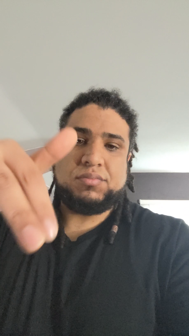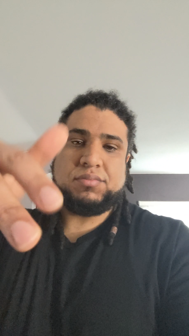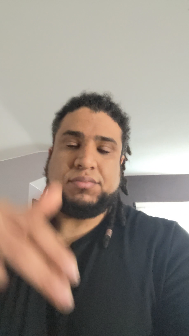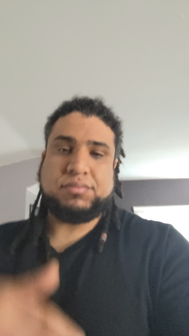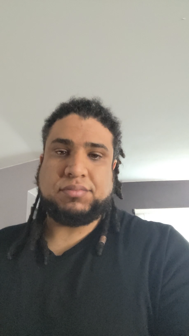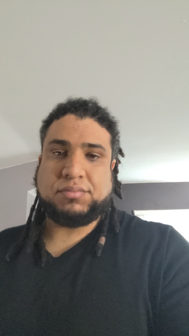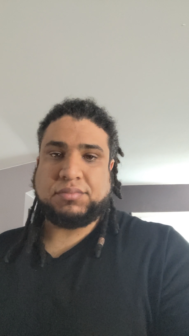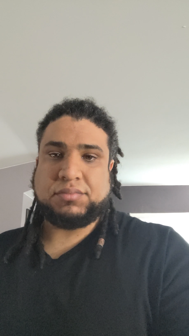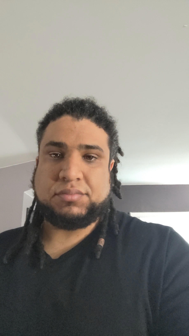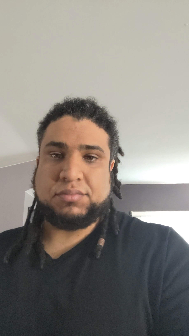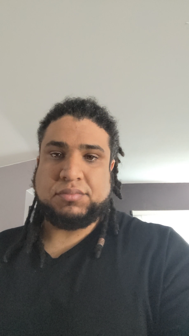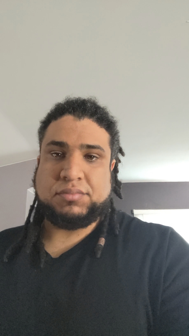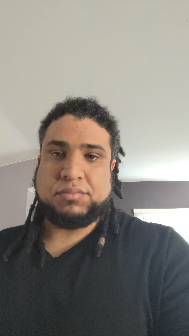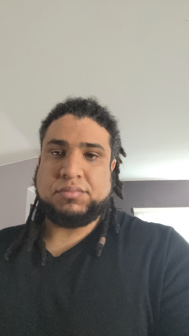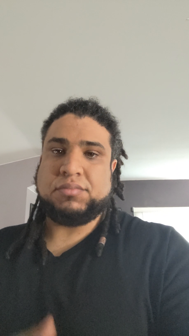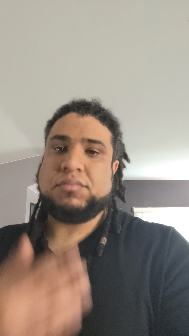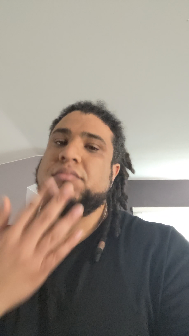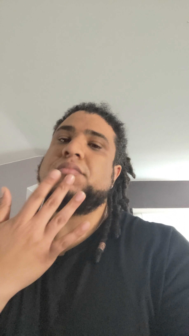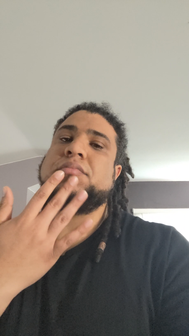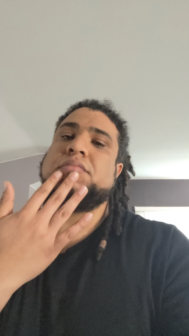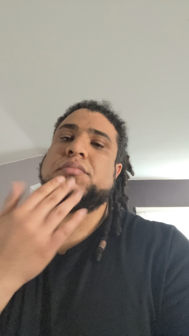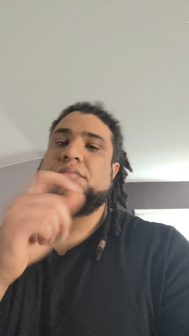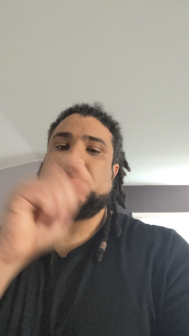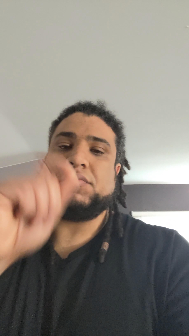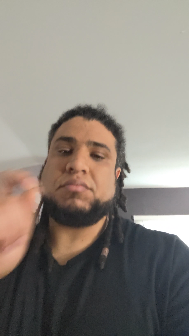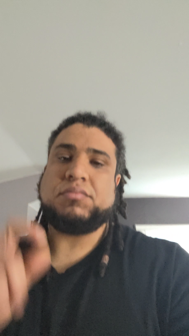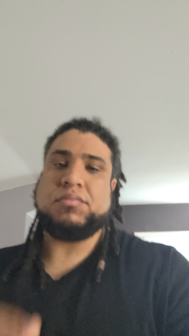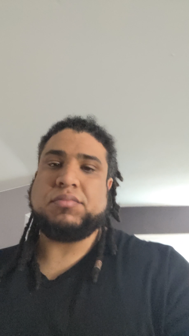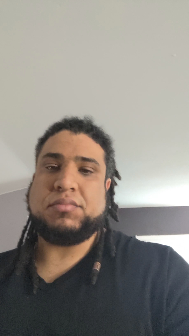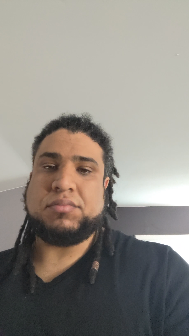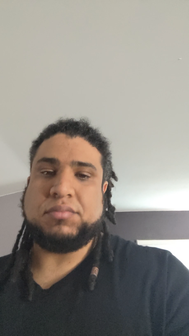crayon